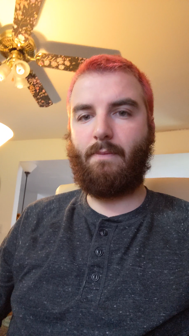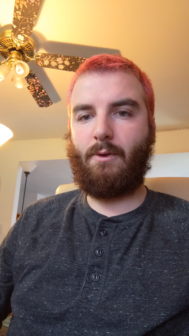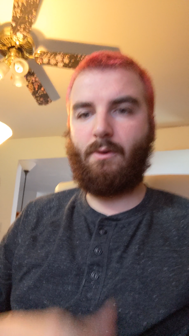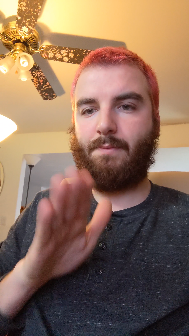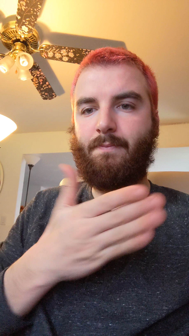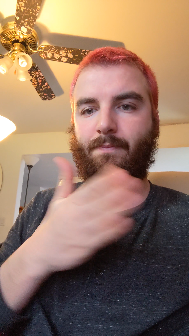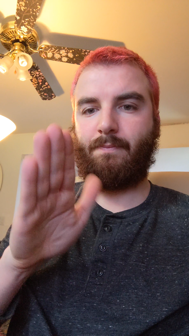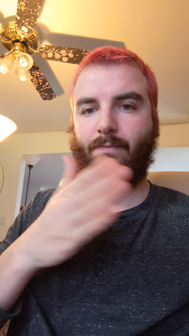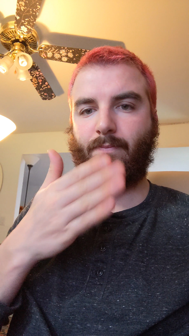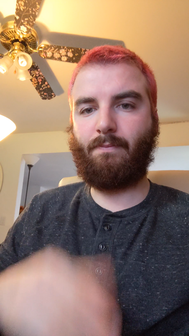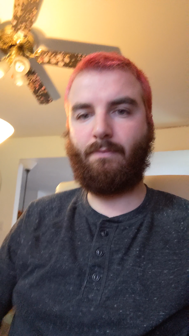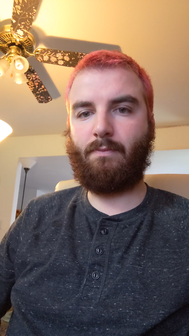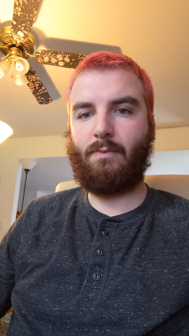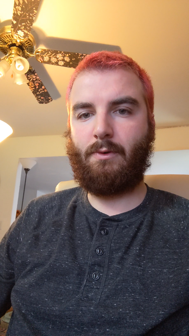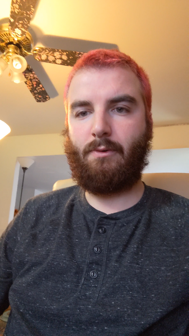share